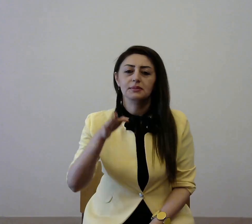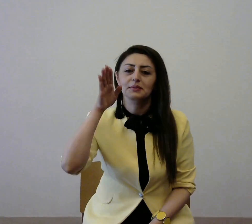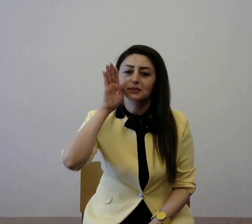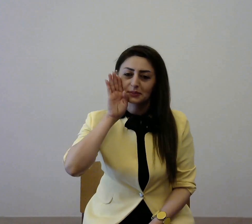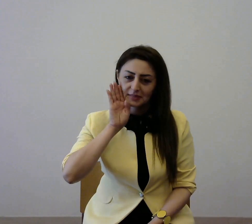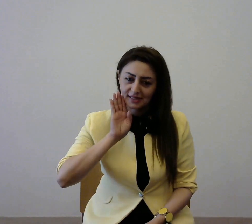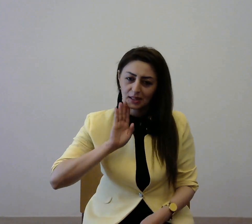sabah